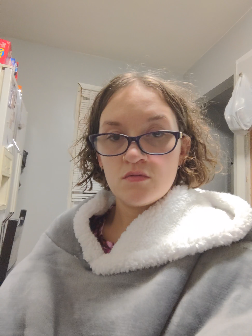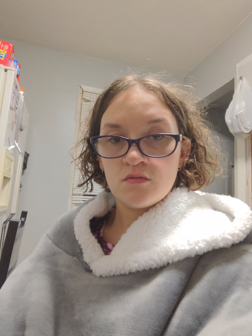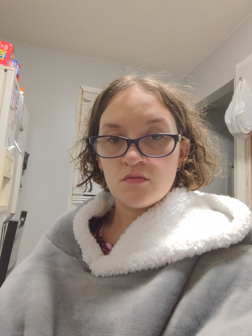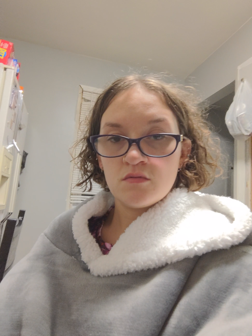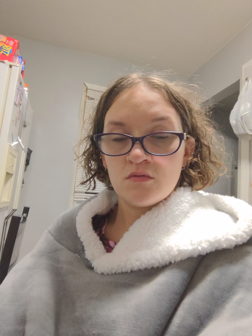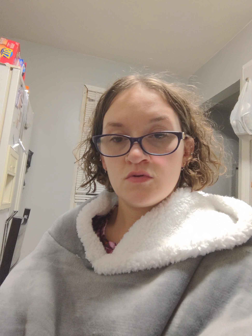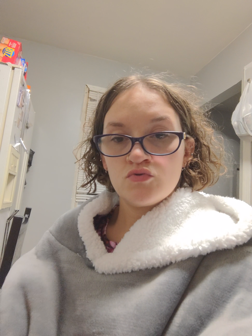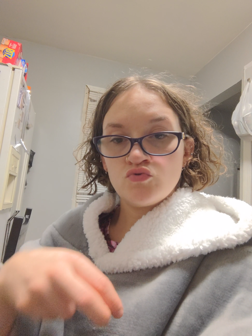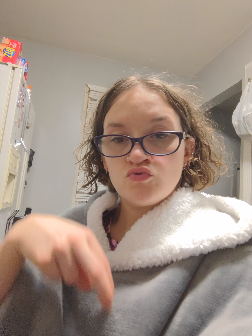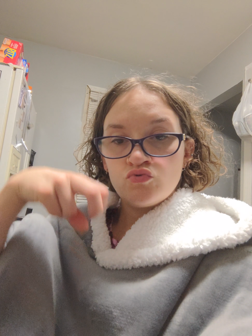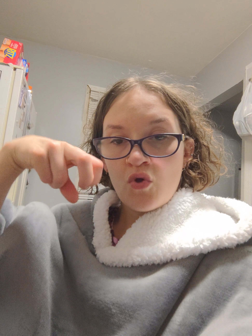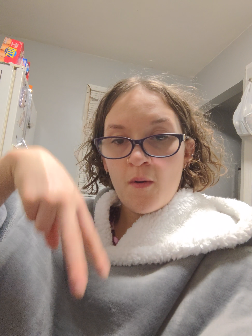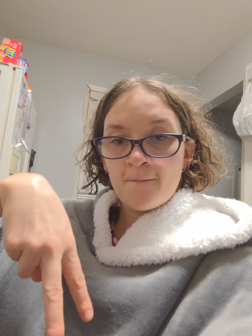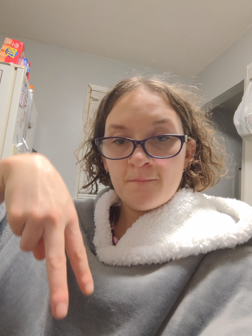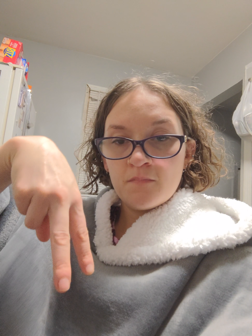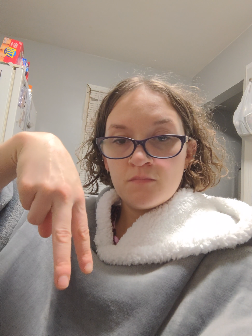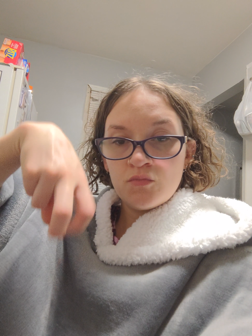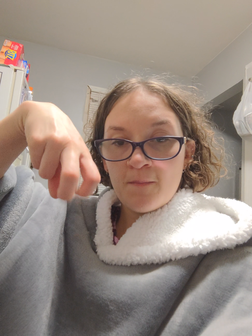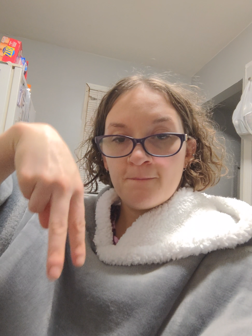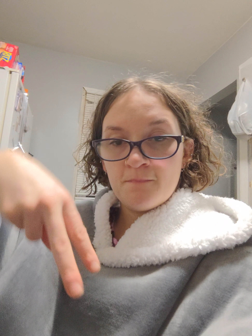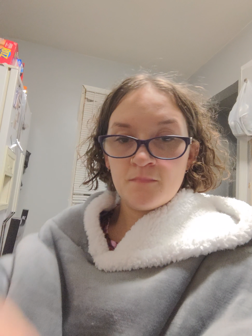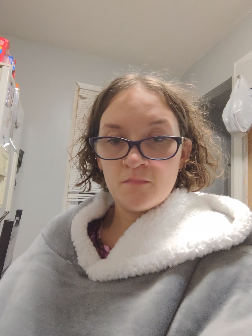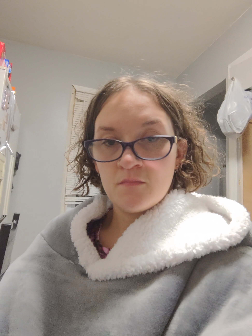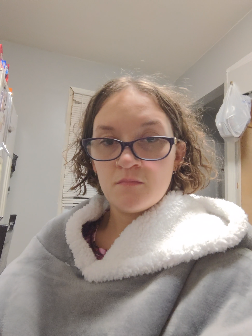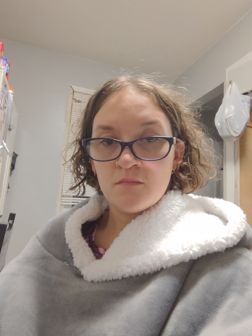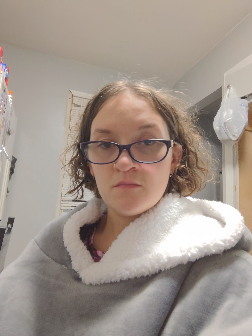jump